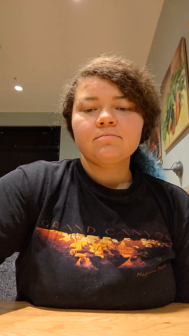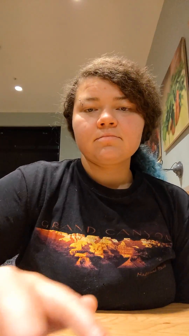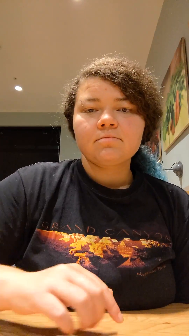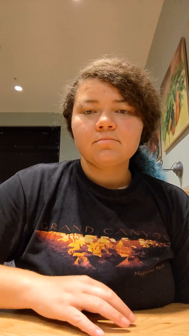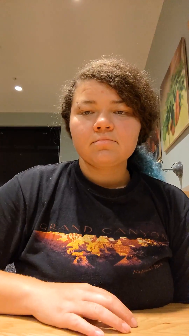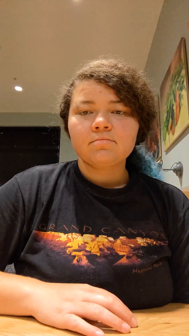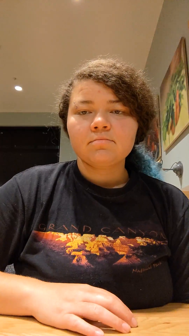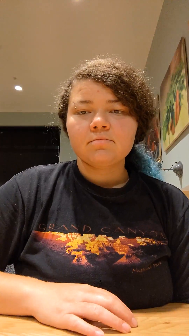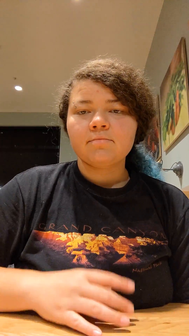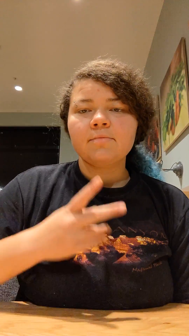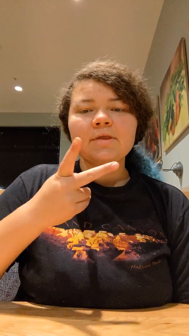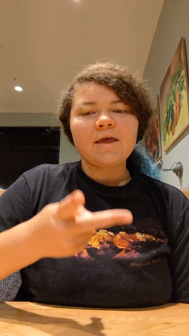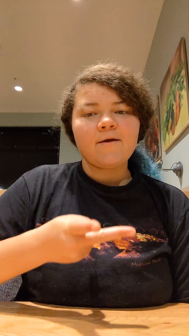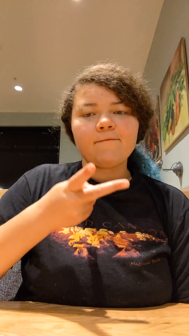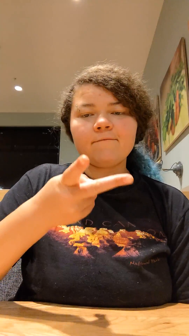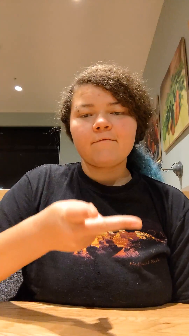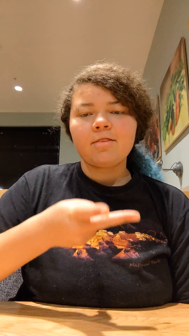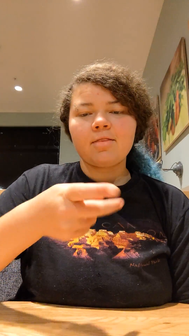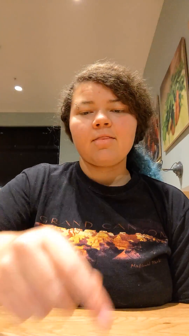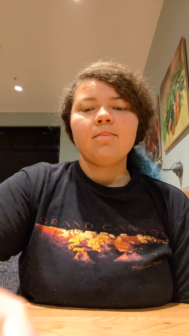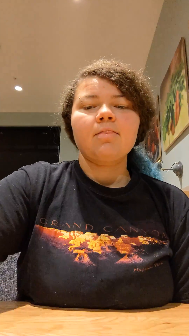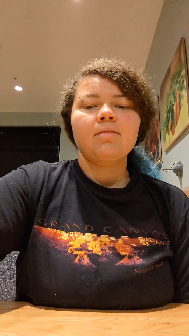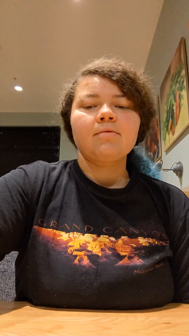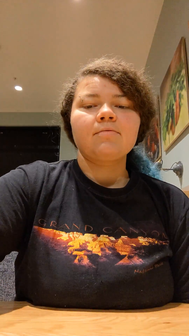careful